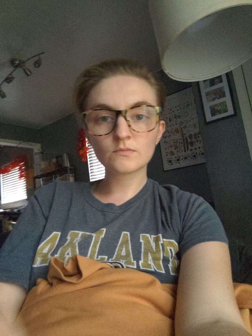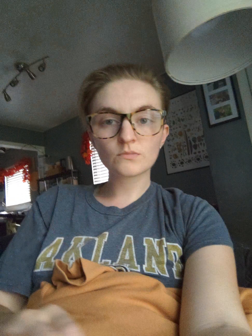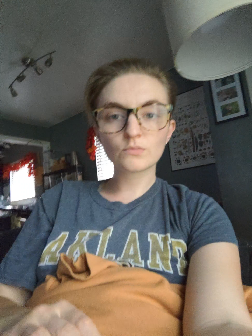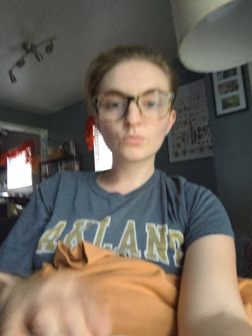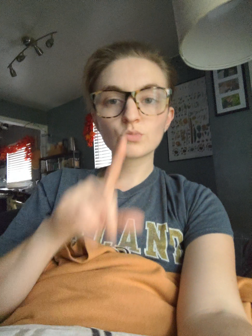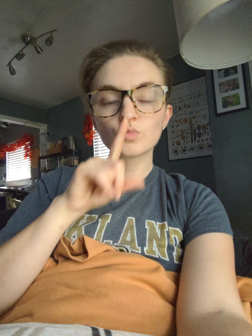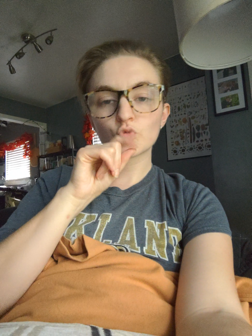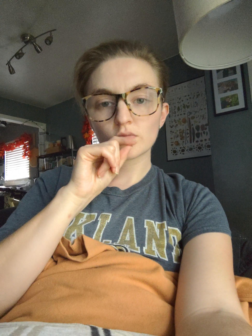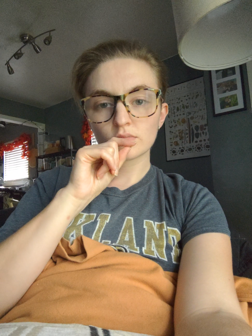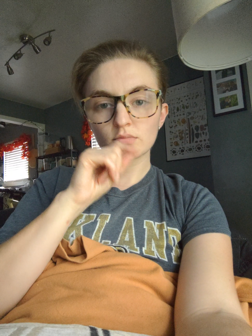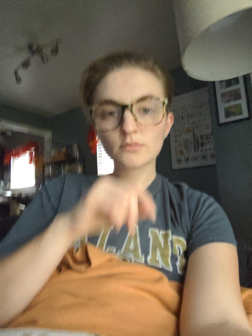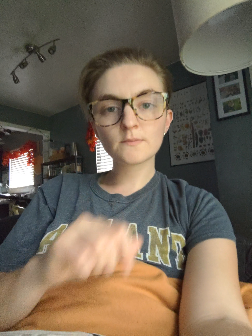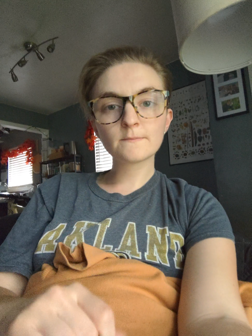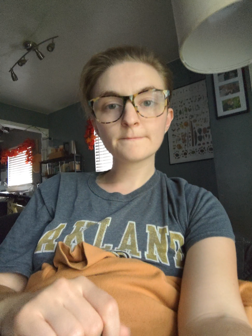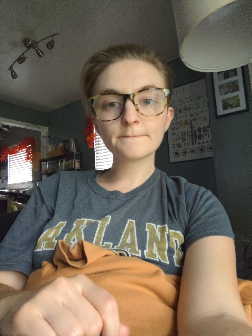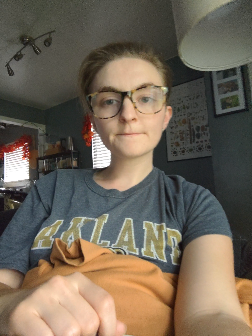chicken